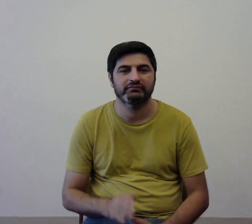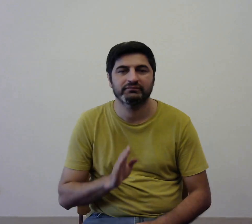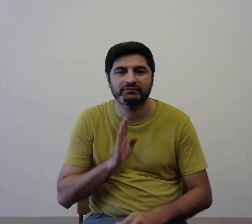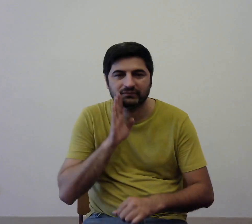sabah